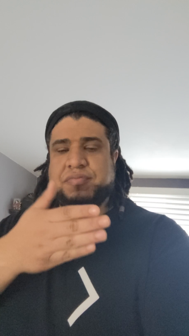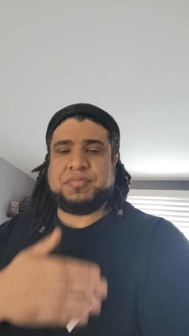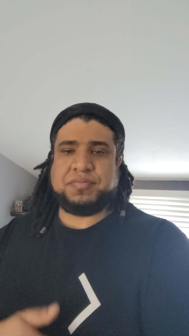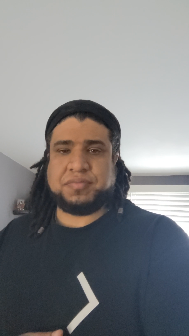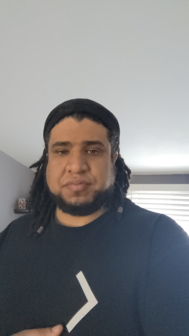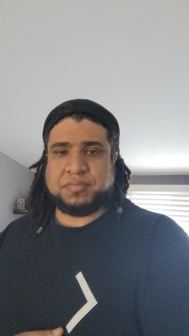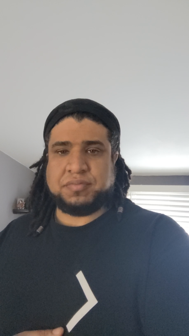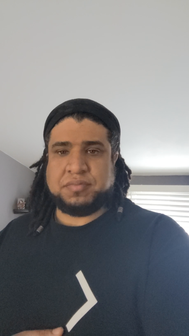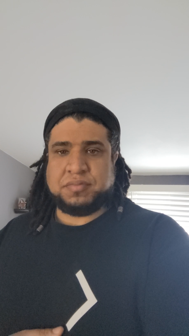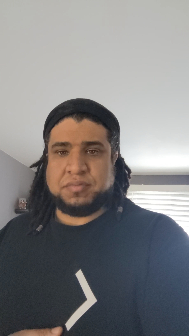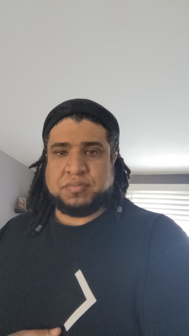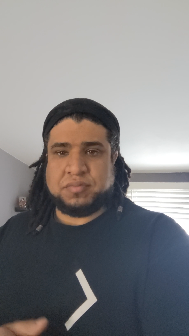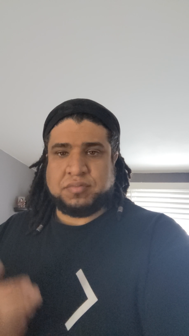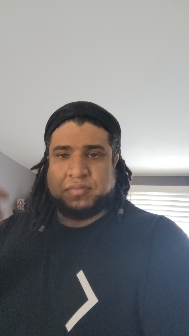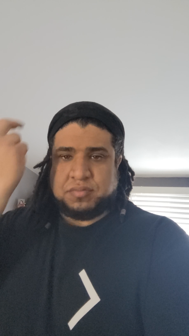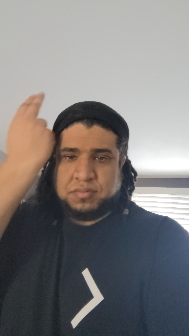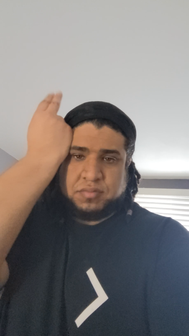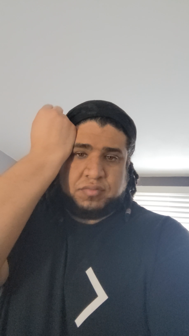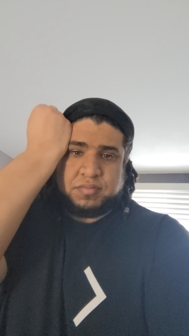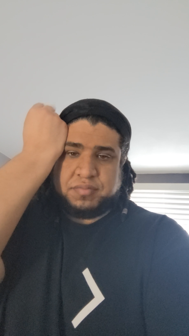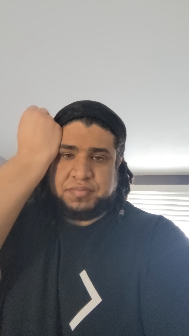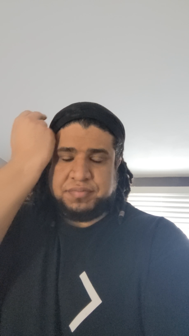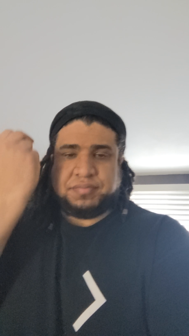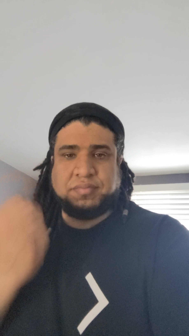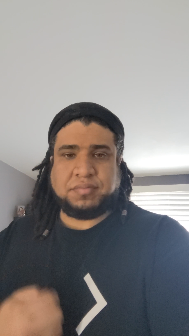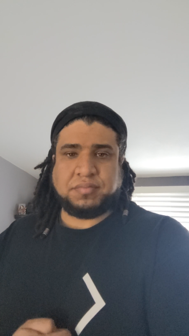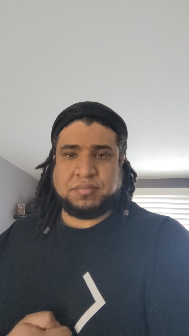rabbit